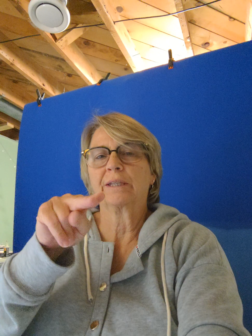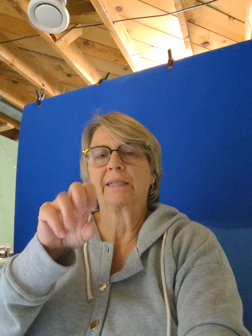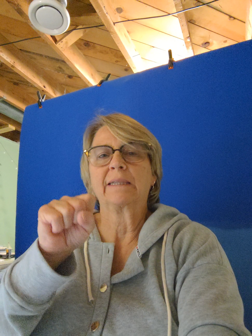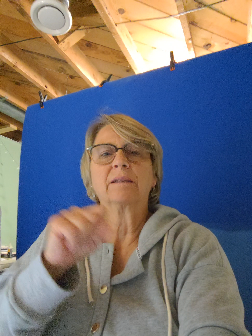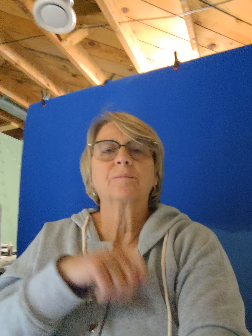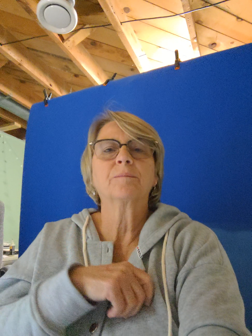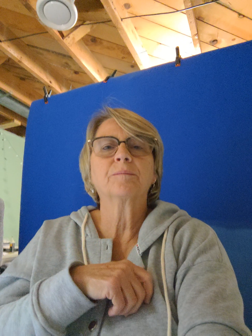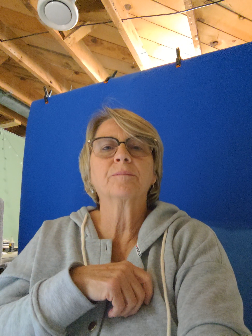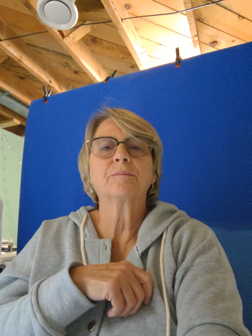jeans